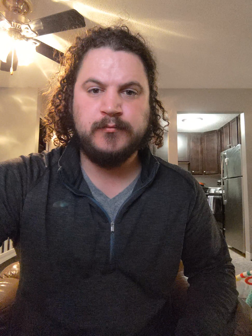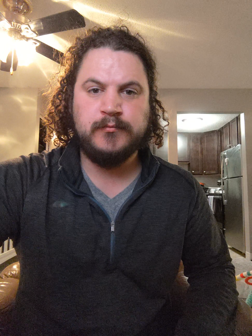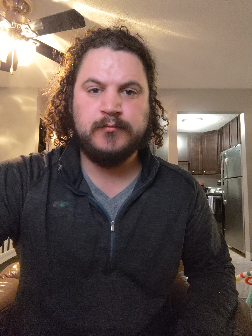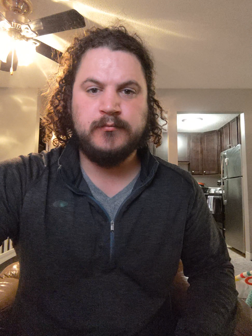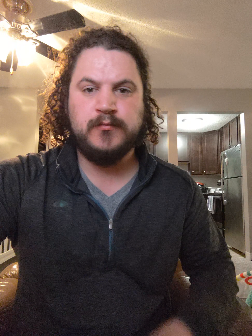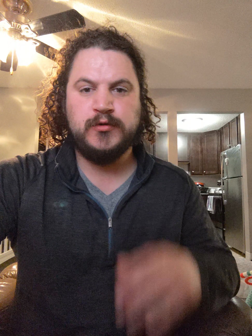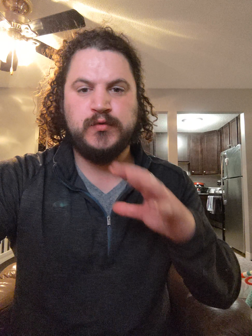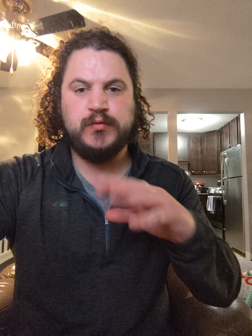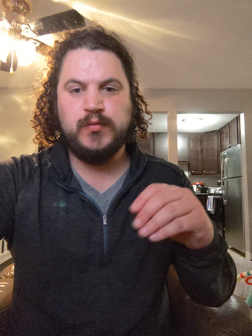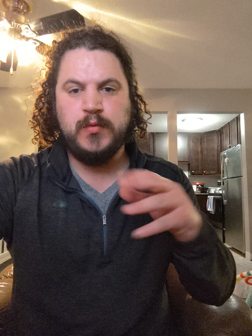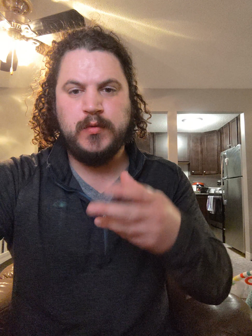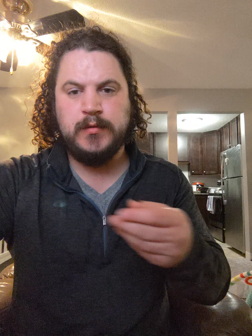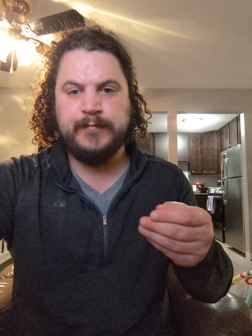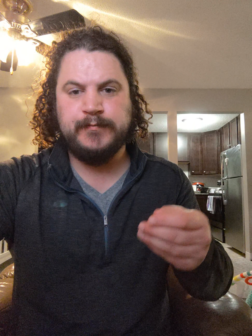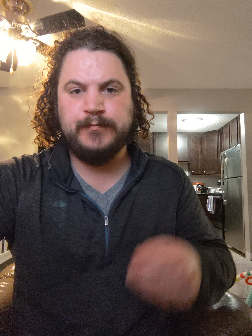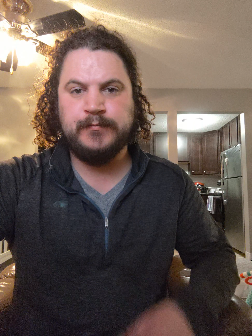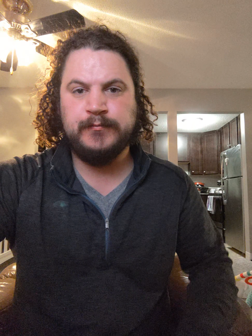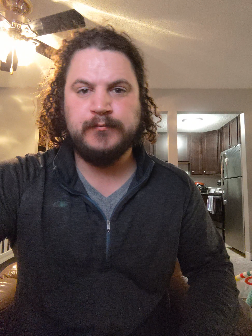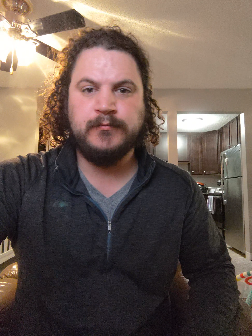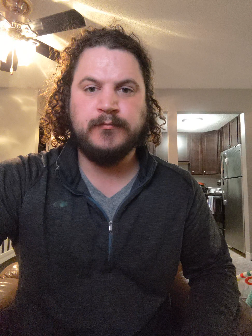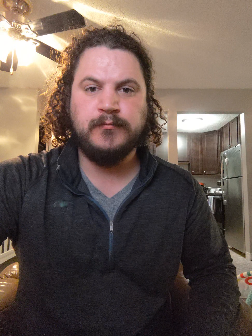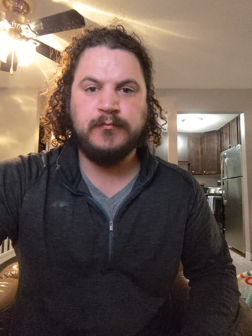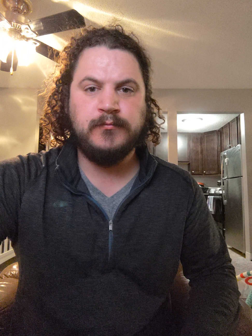story